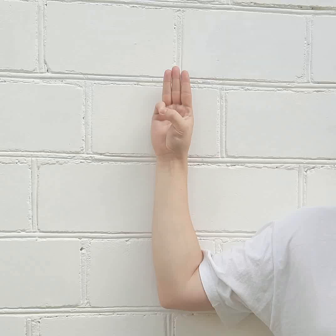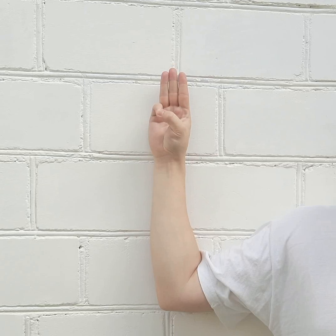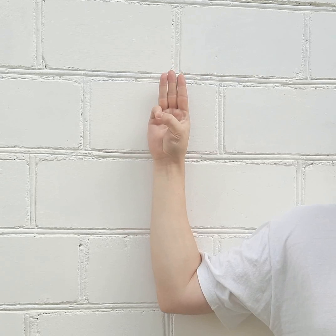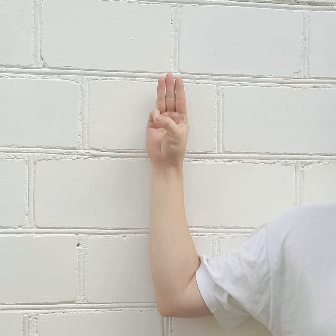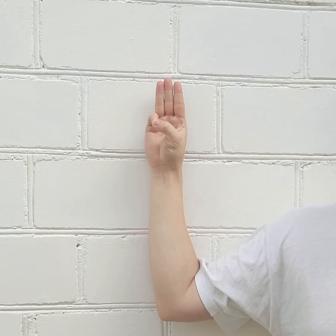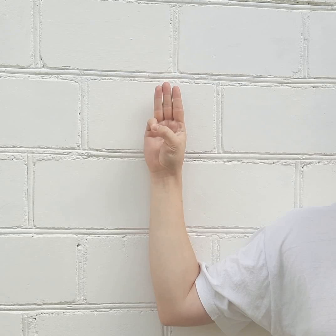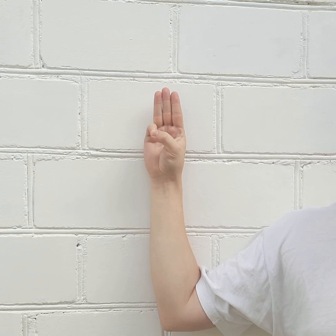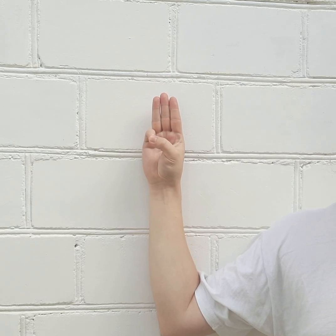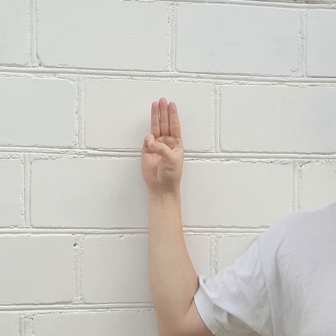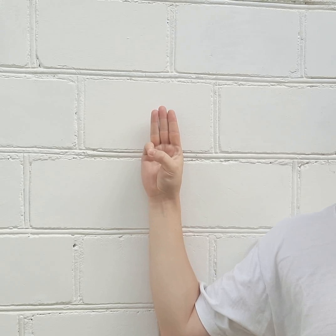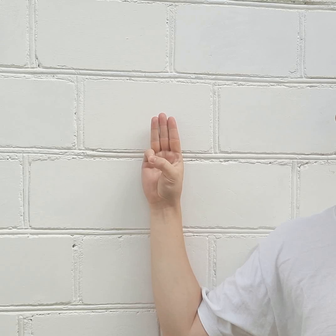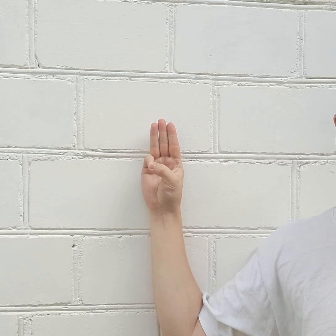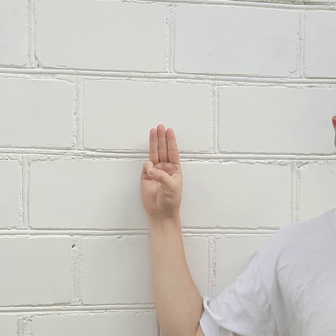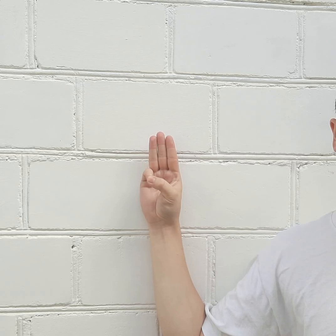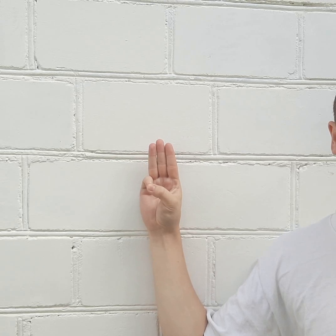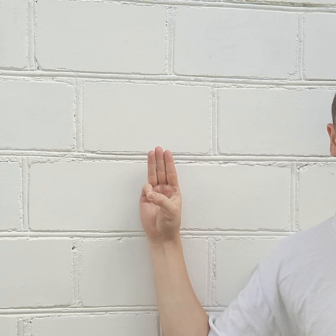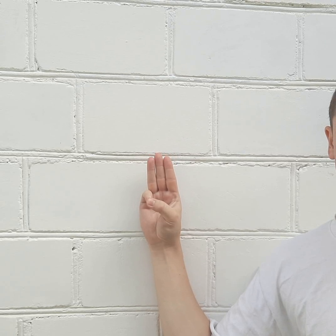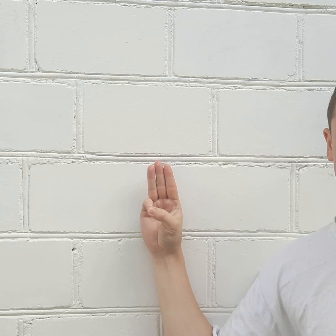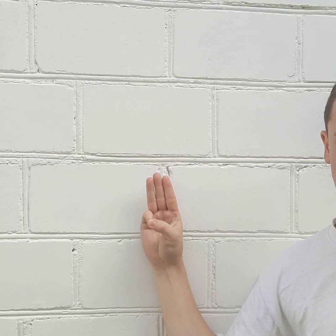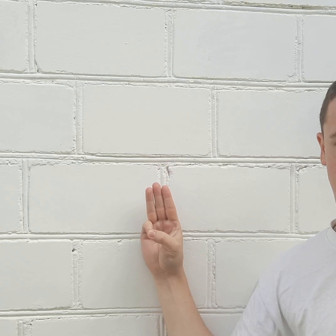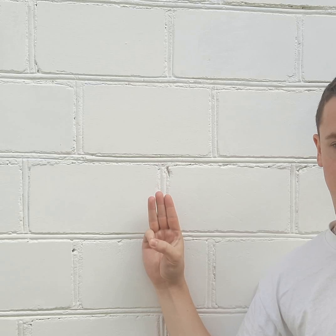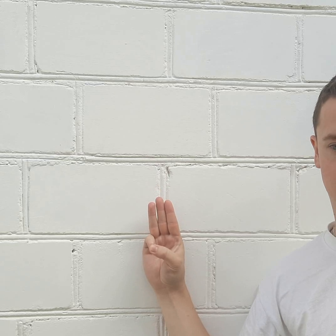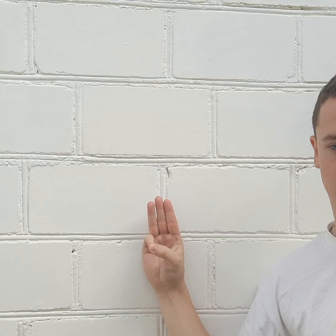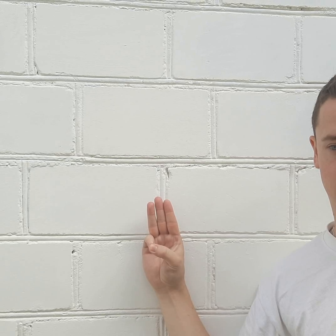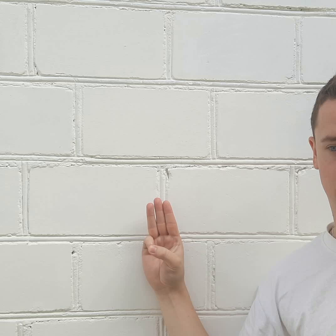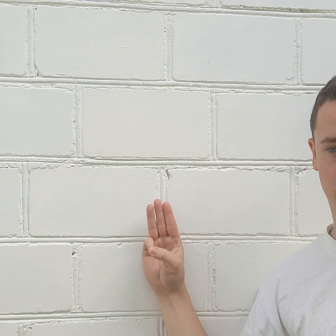Щ